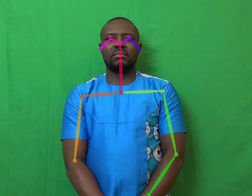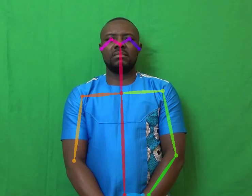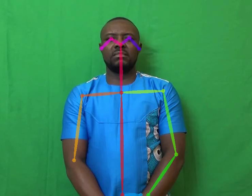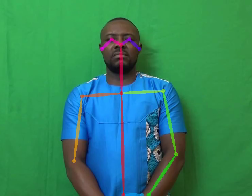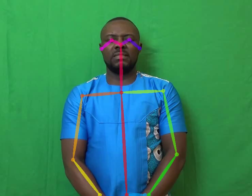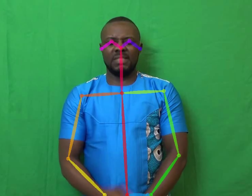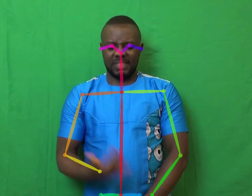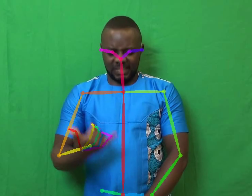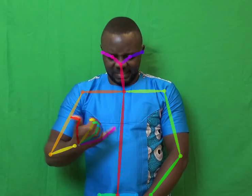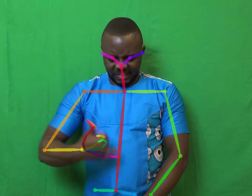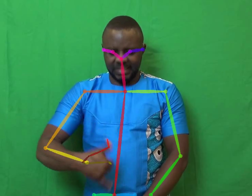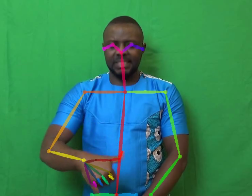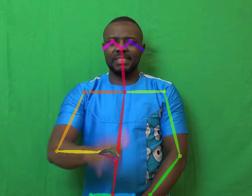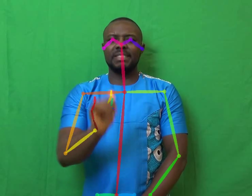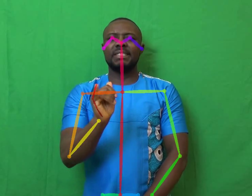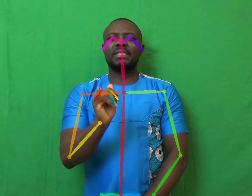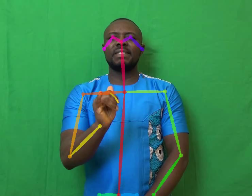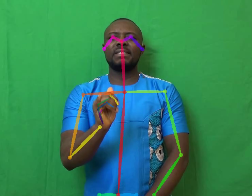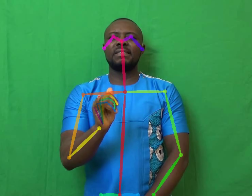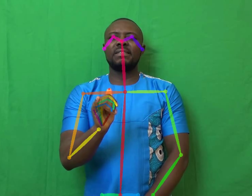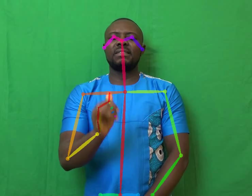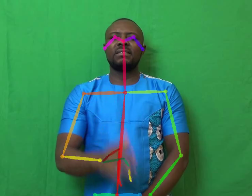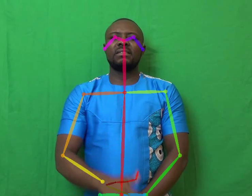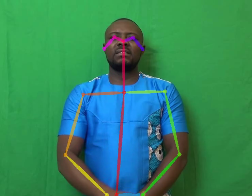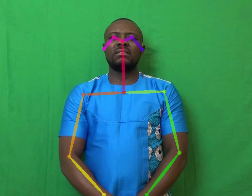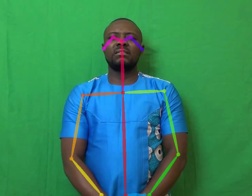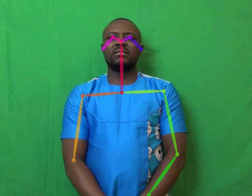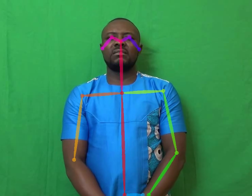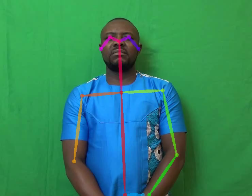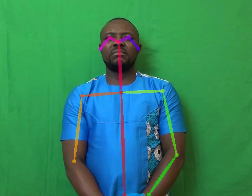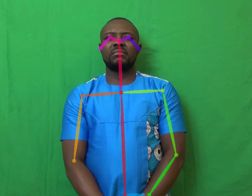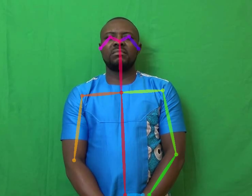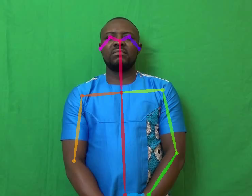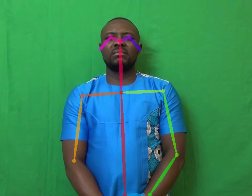still or yet